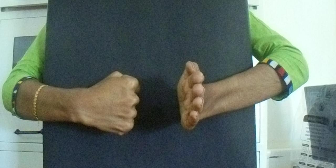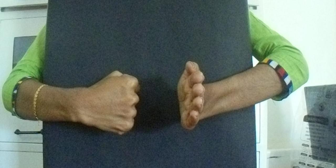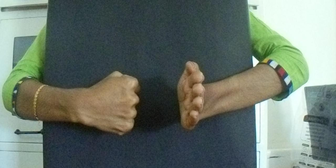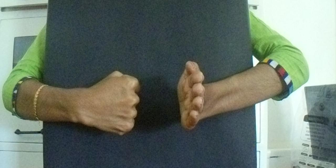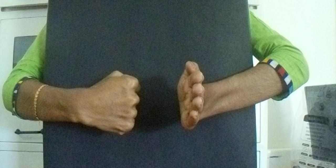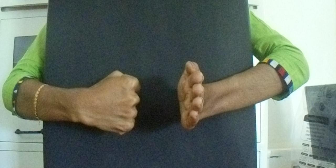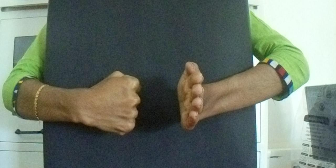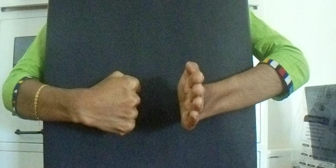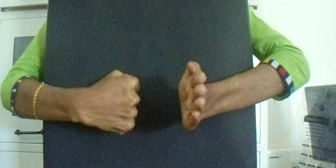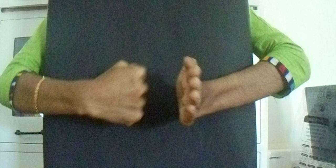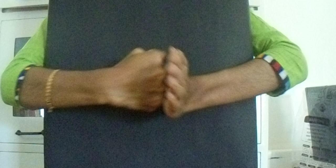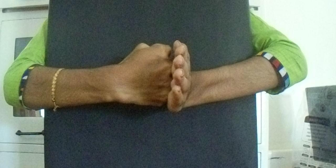accident